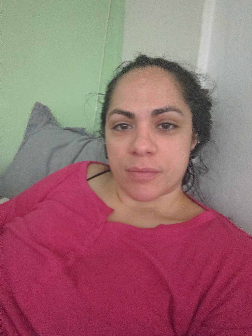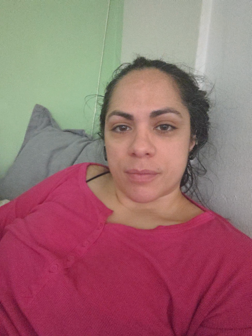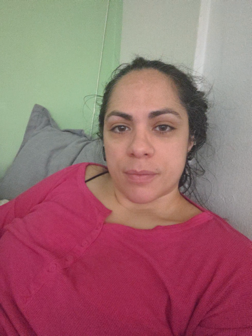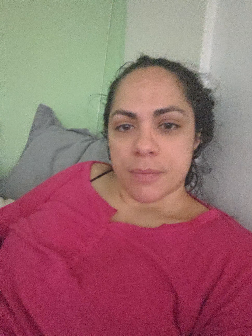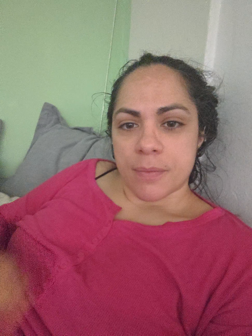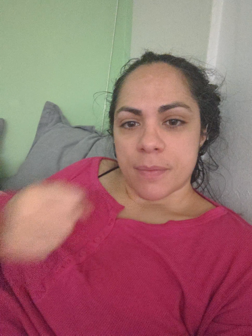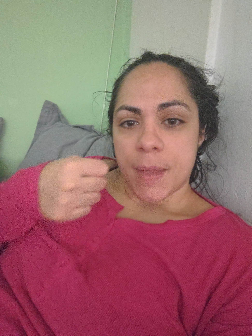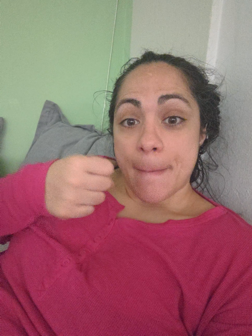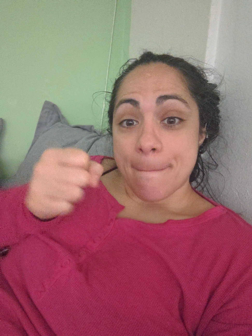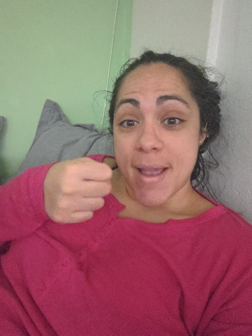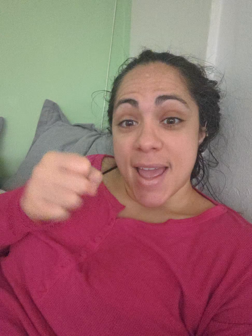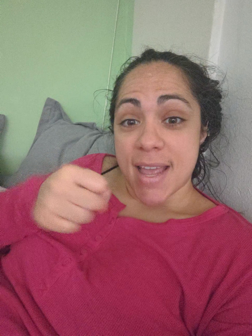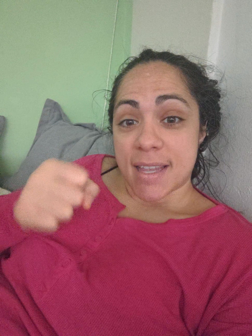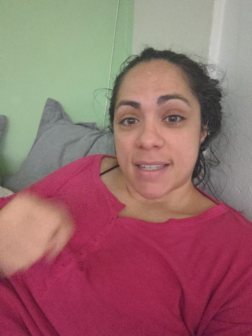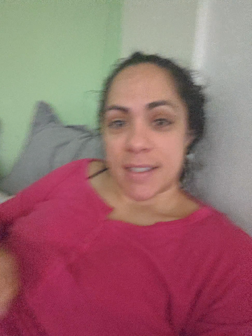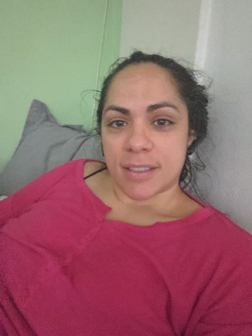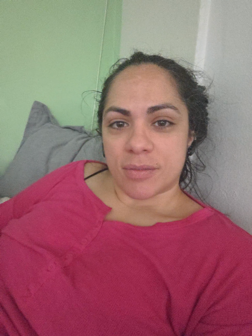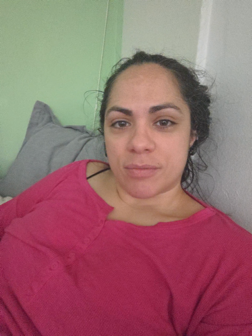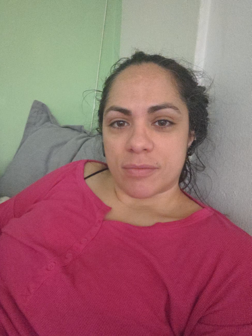make